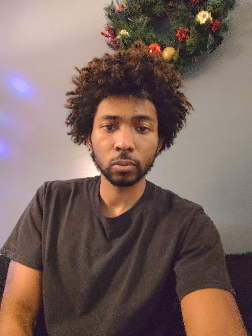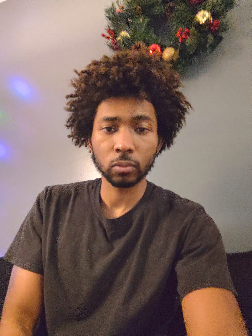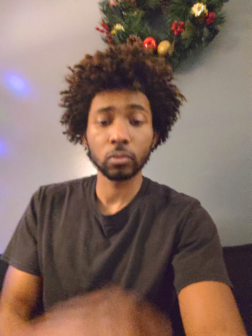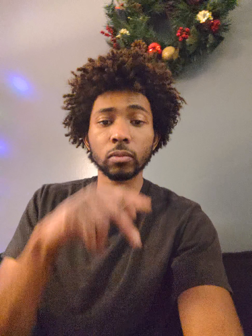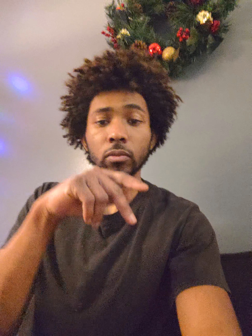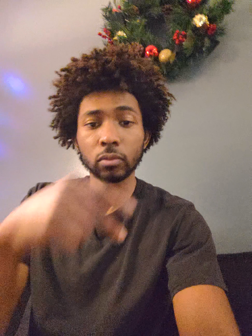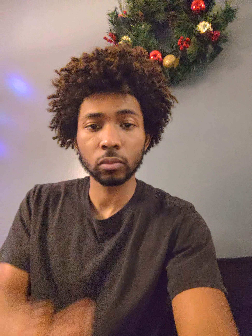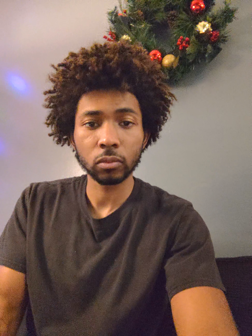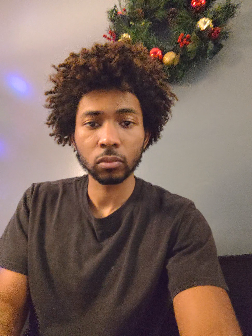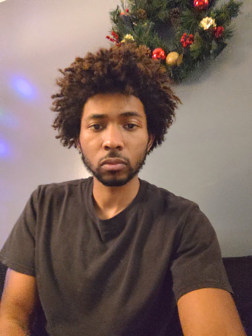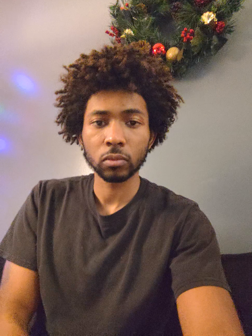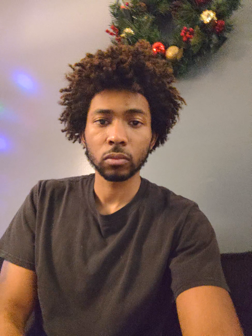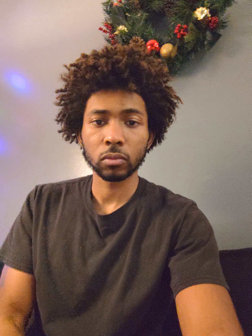fall